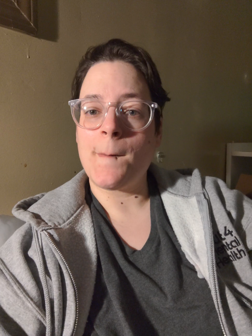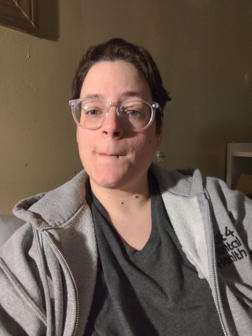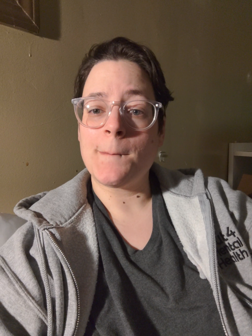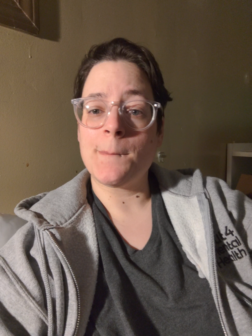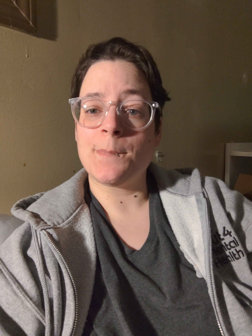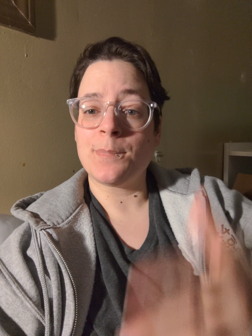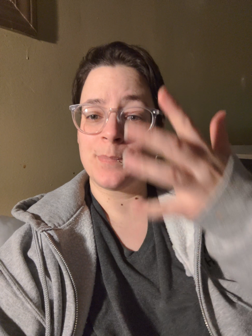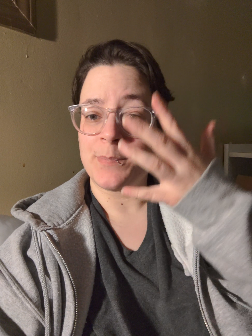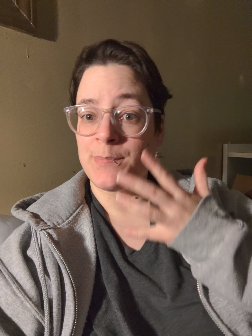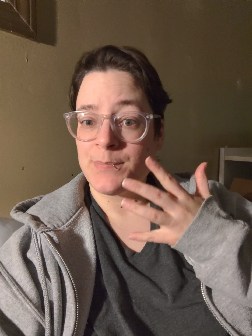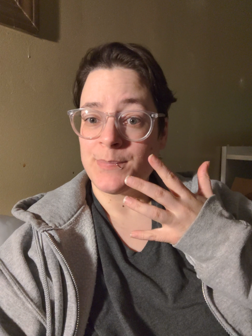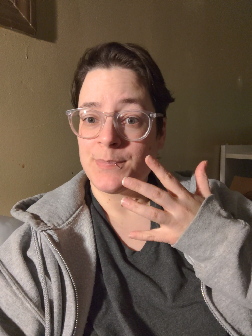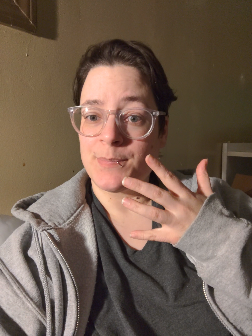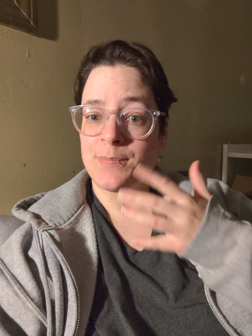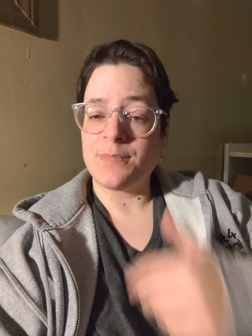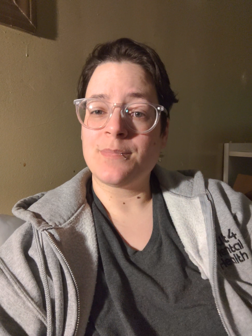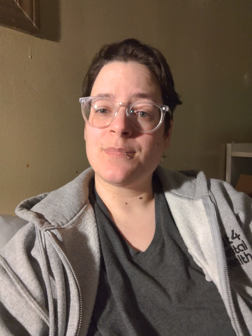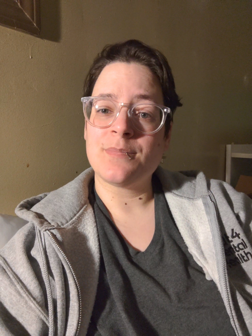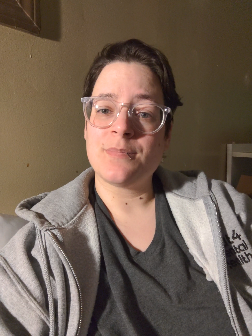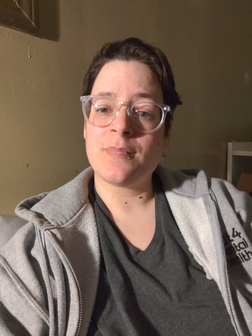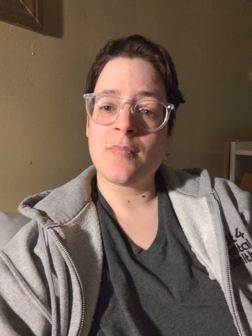sad